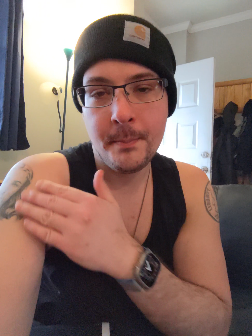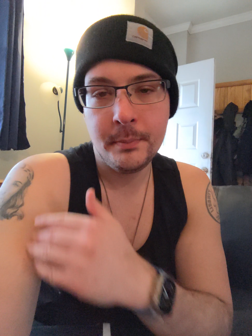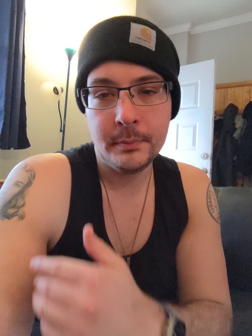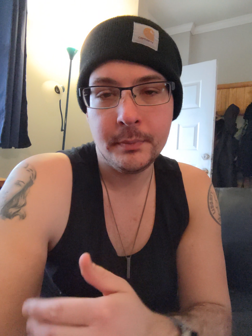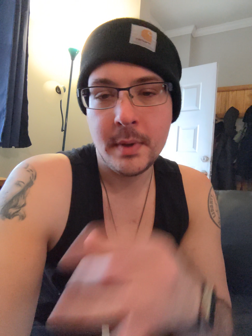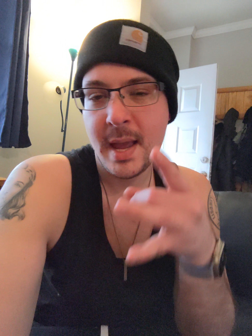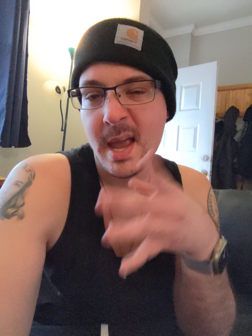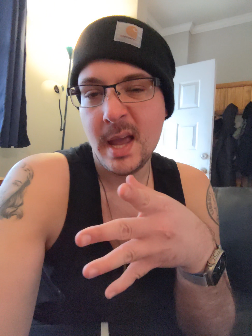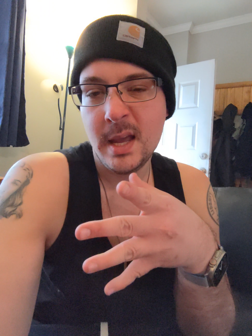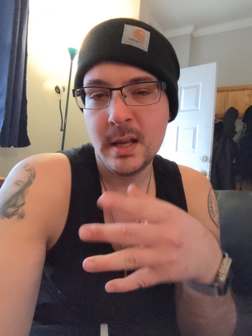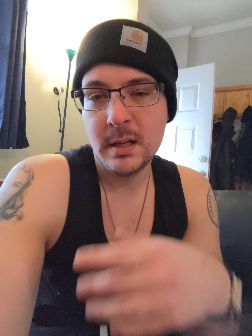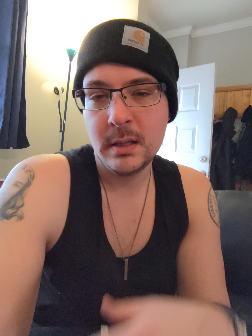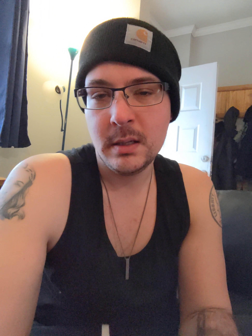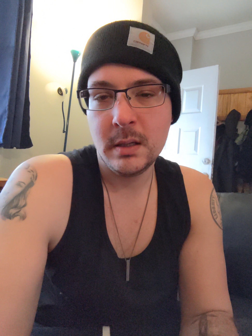hate